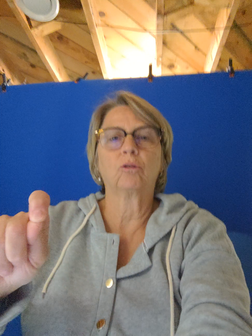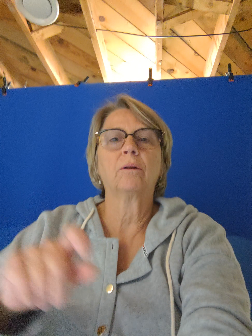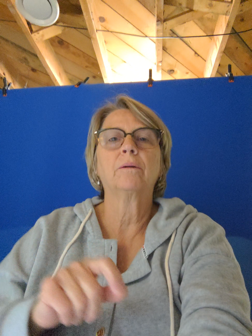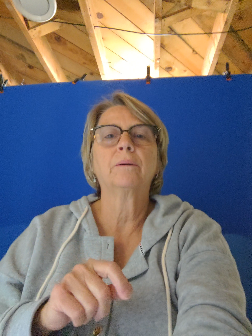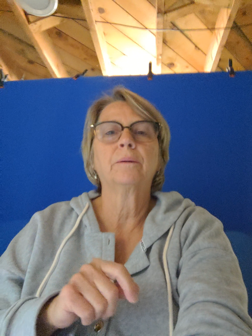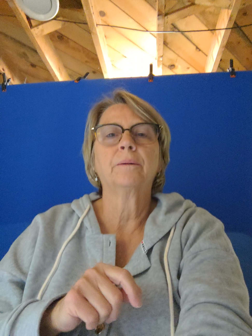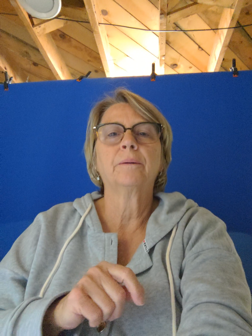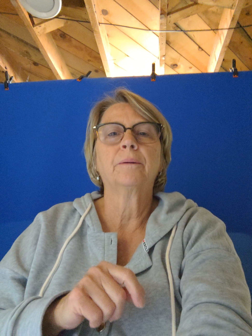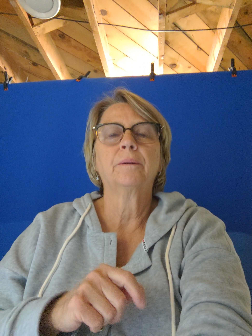pencil